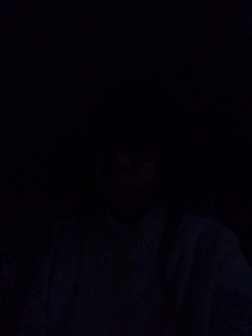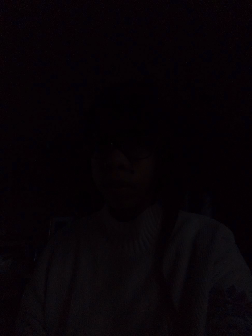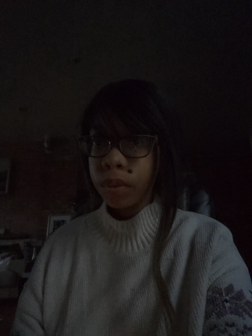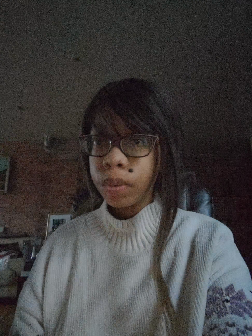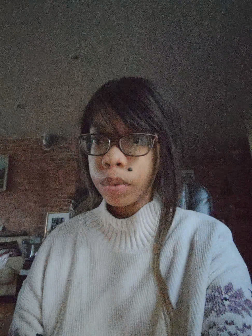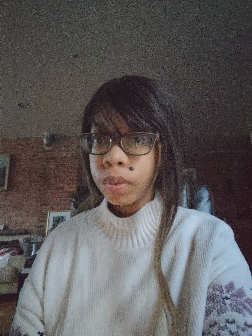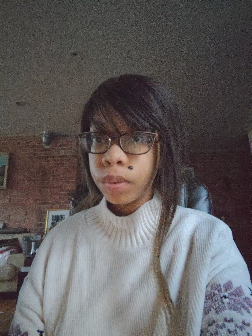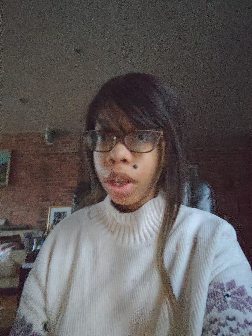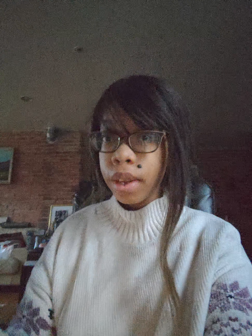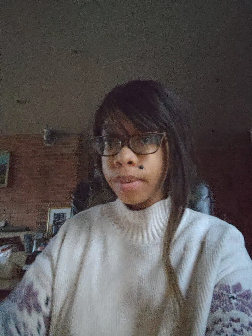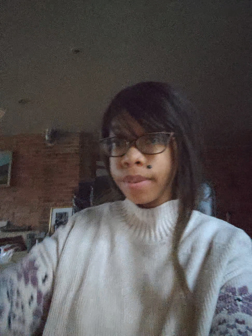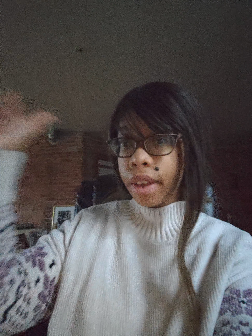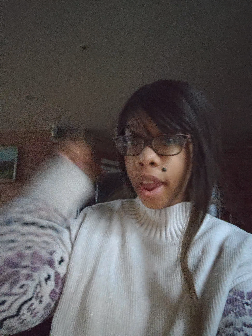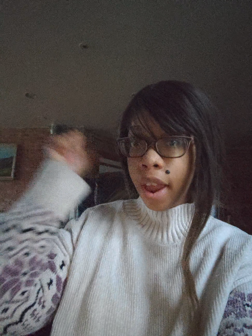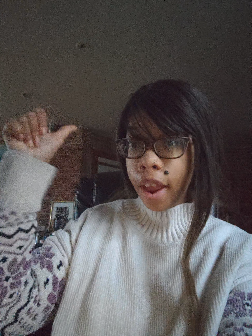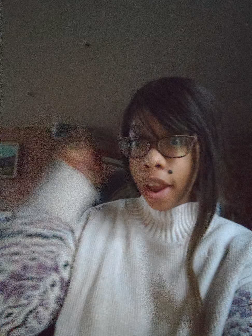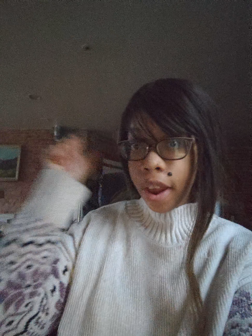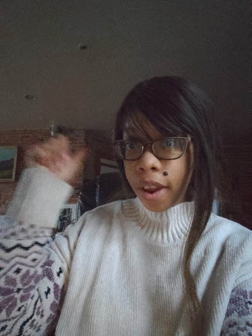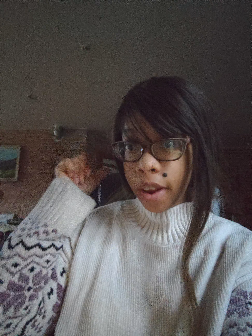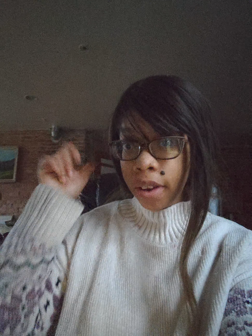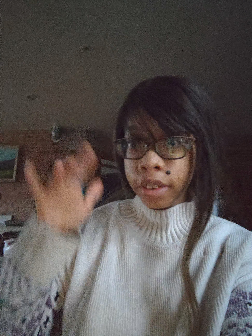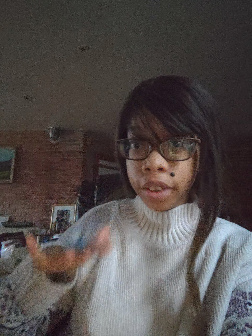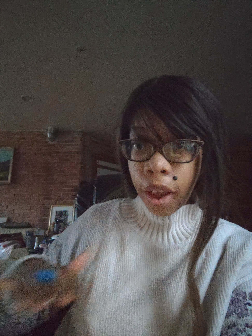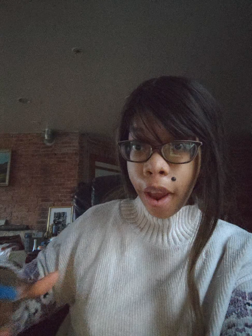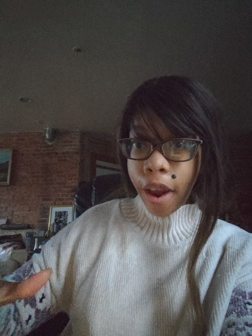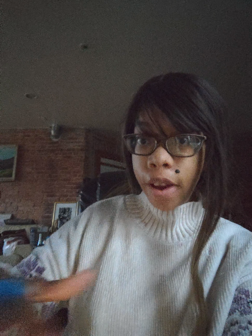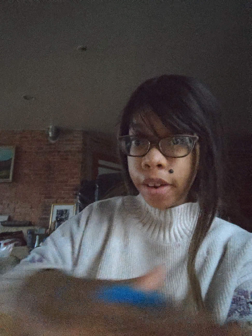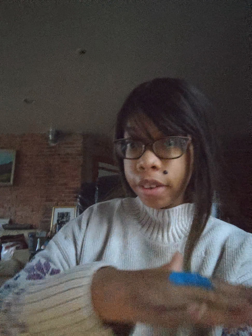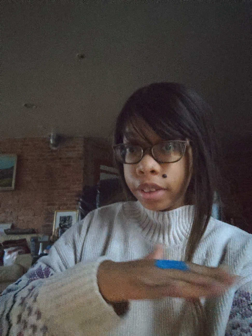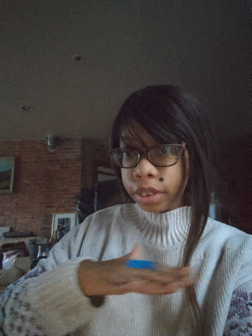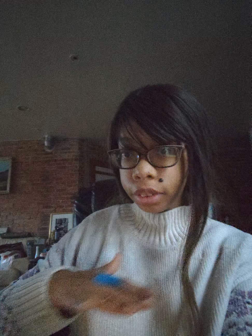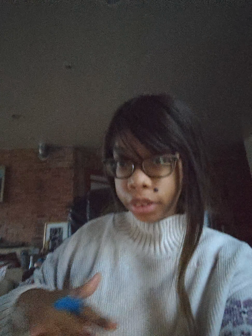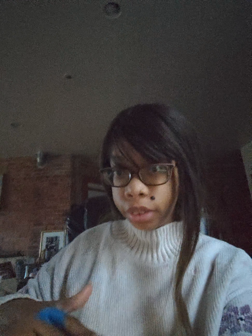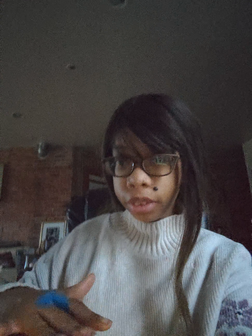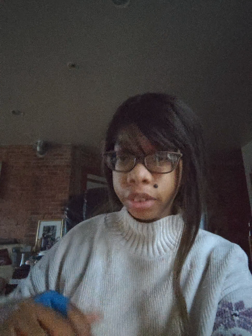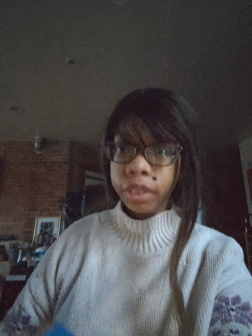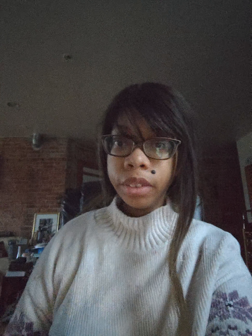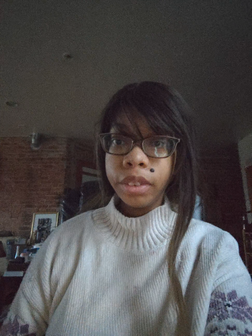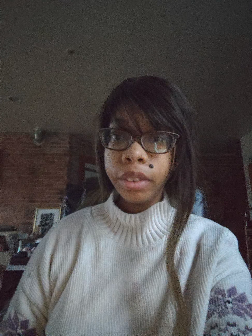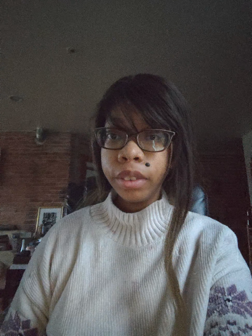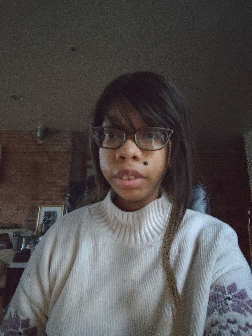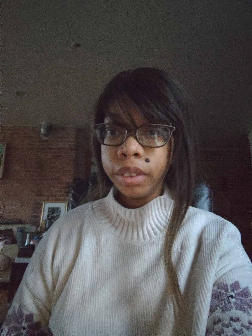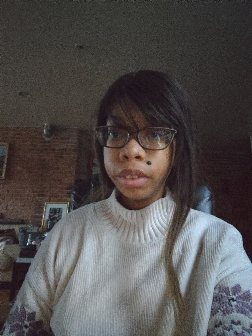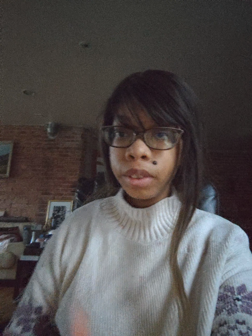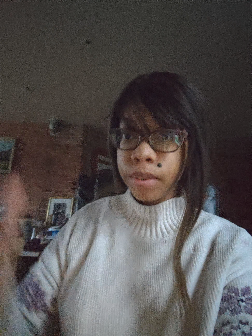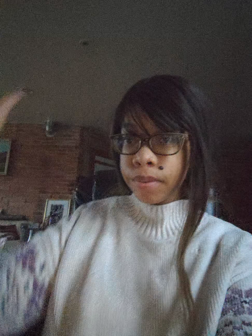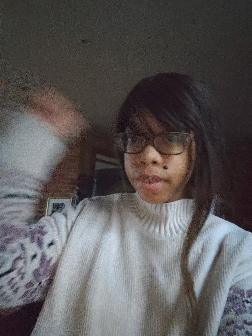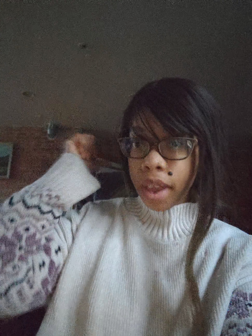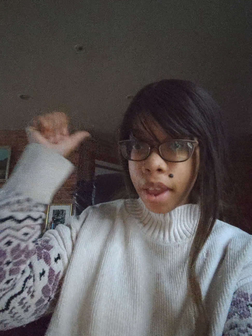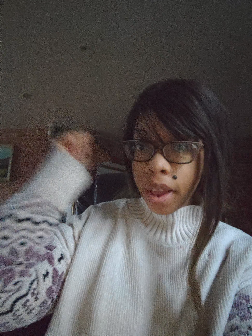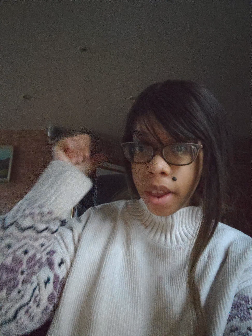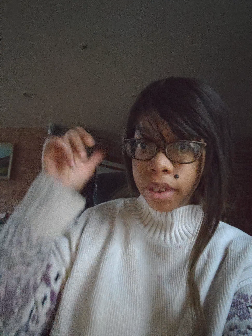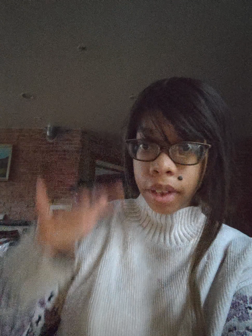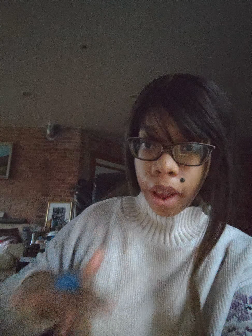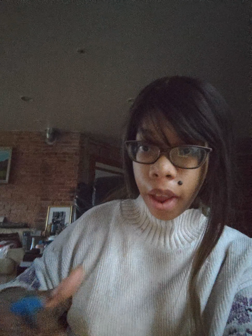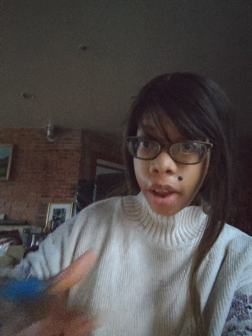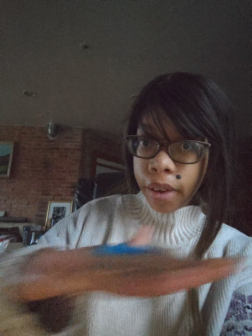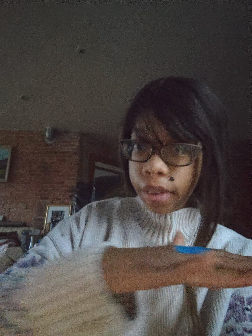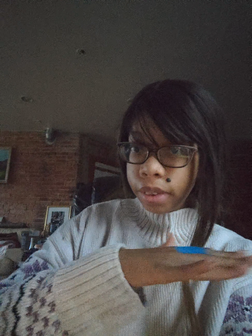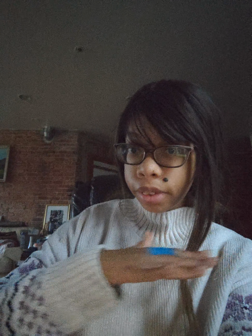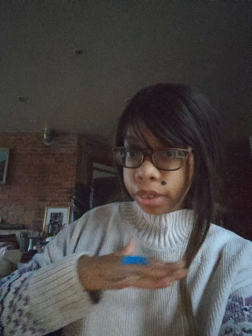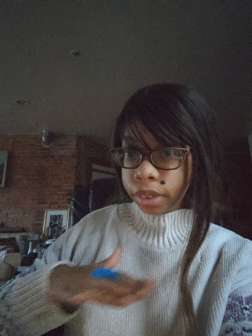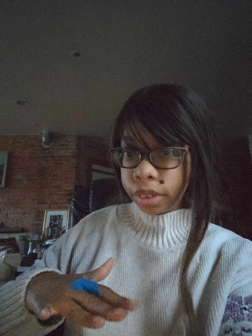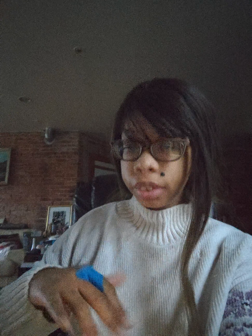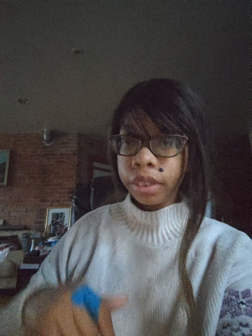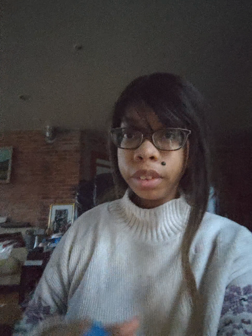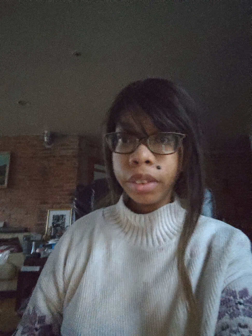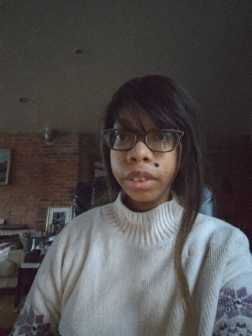backyard